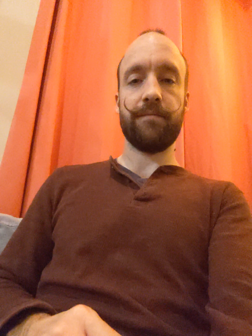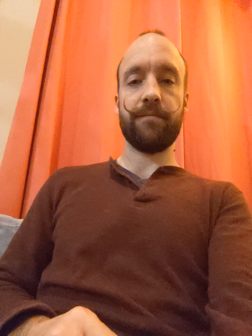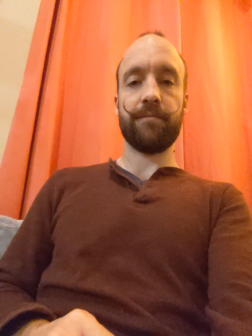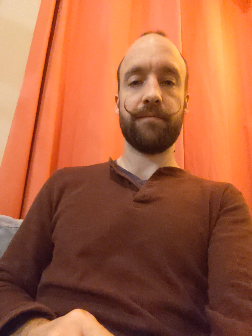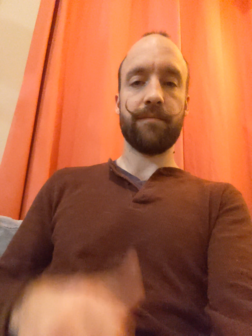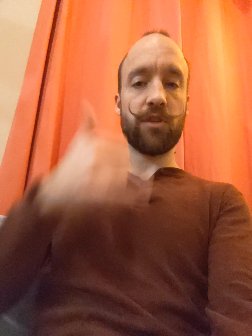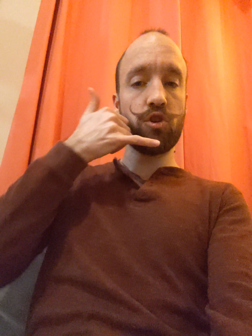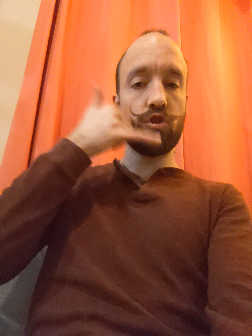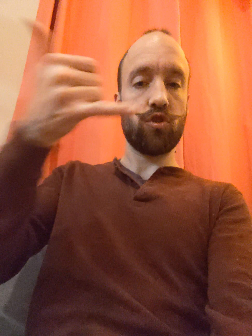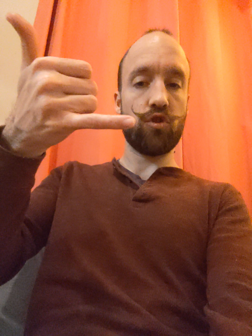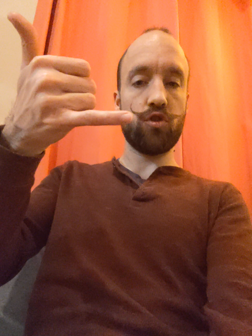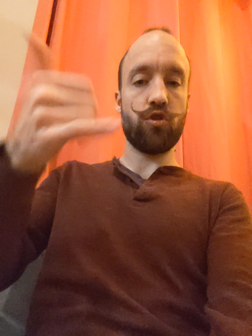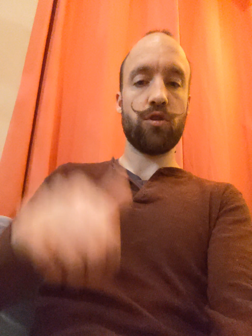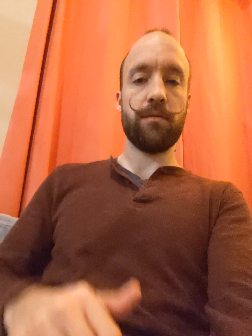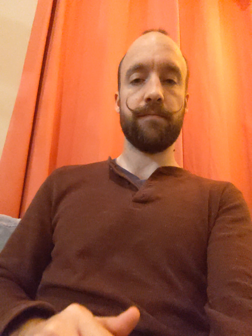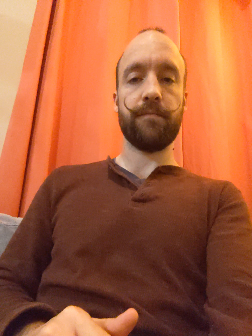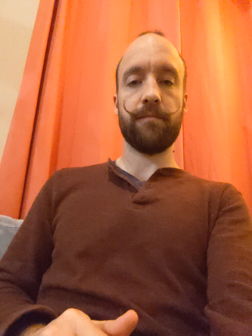call on the phone